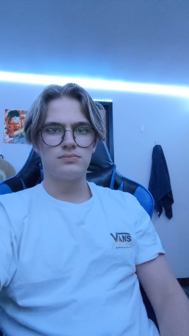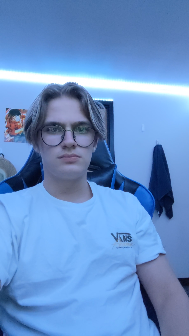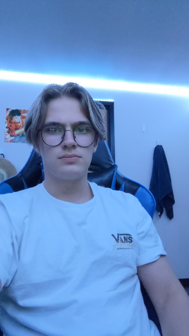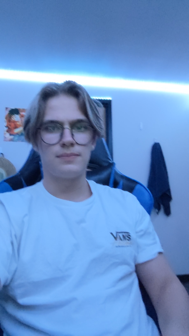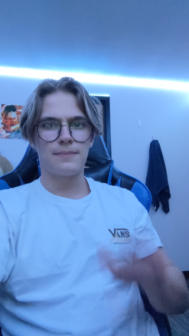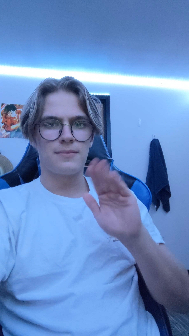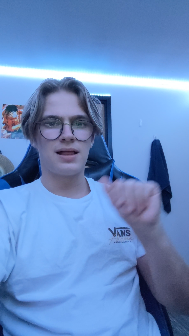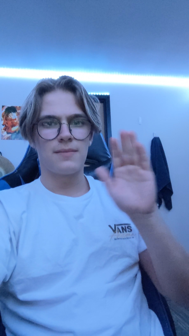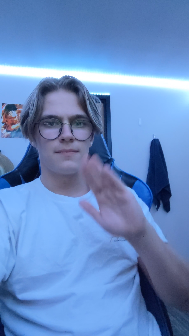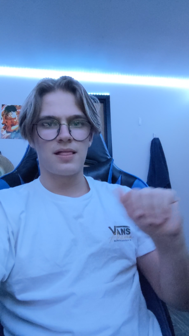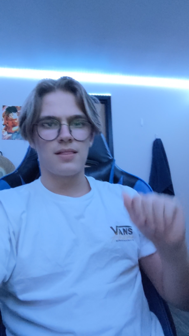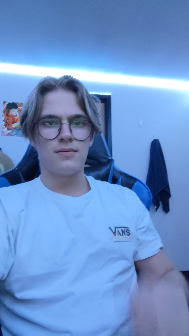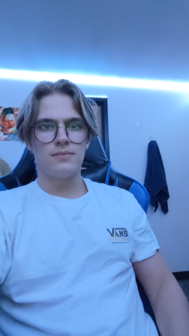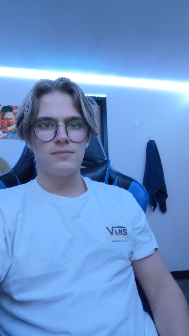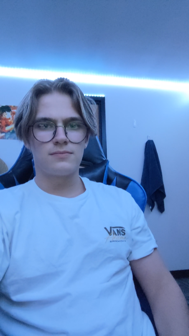baa baa